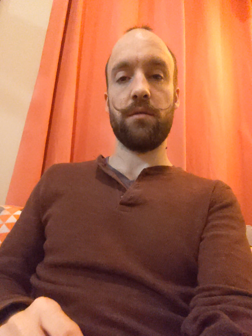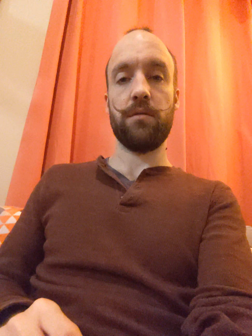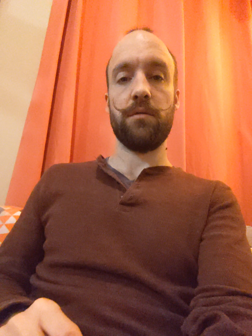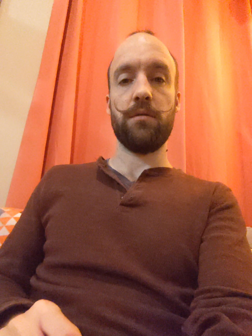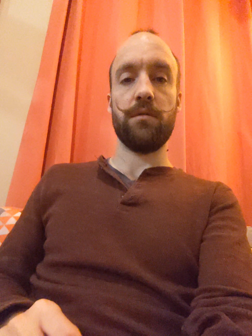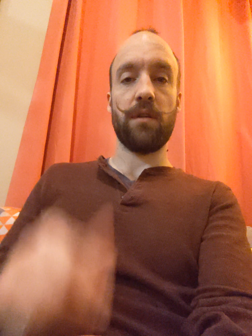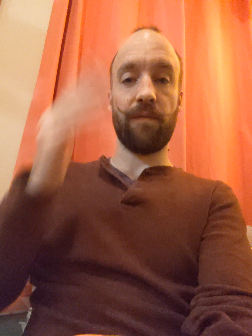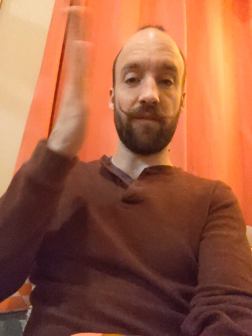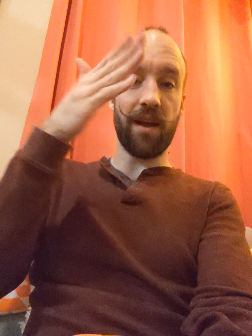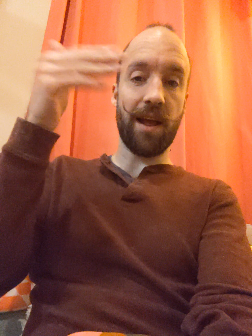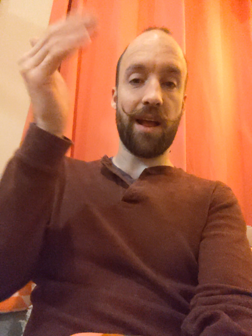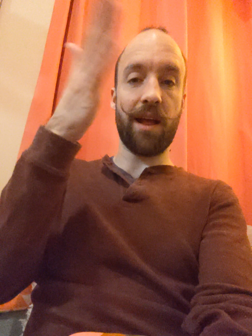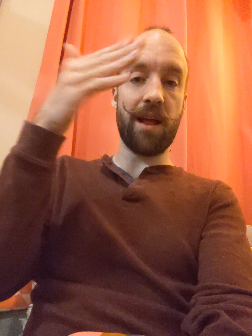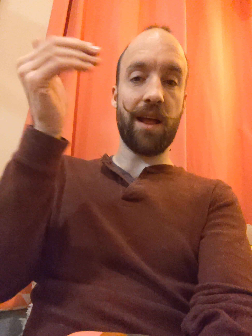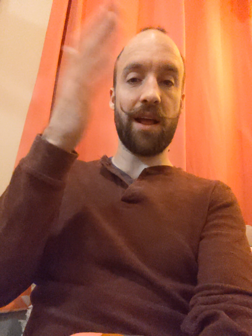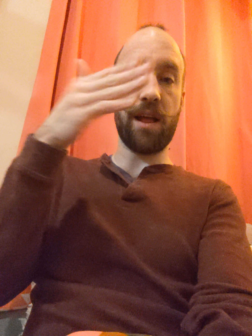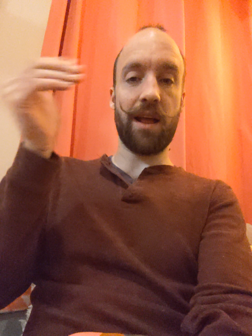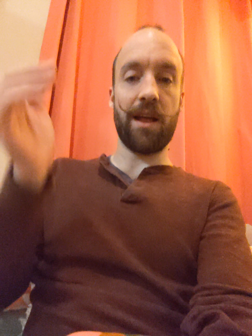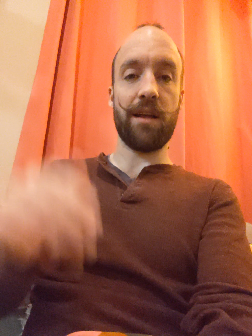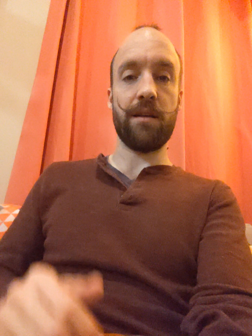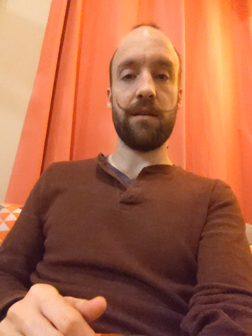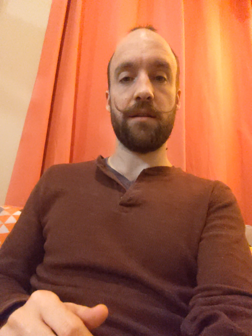flag